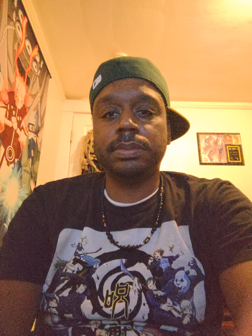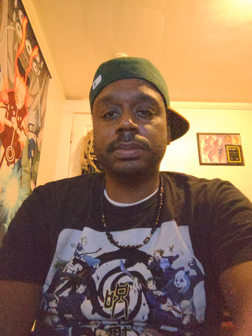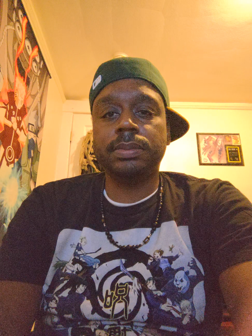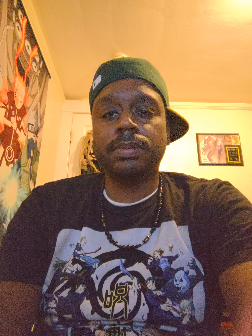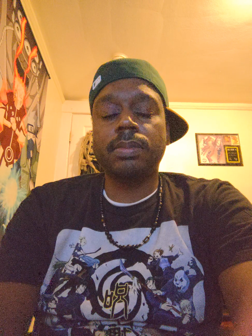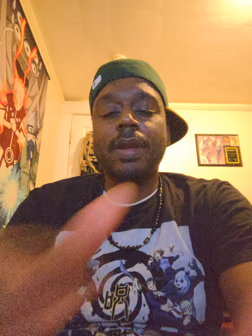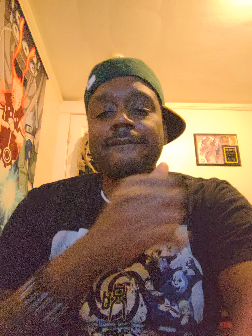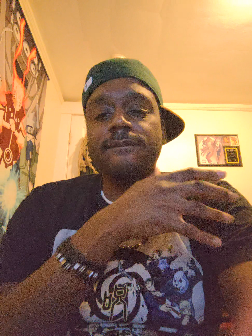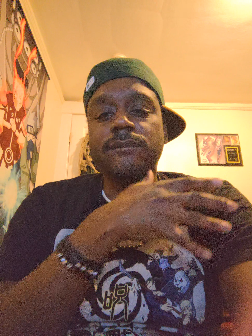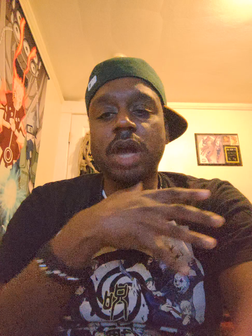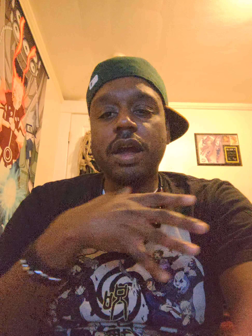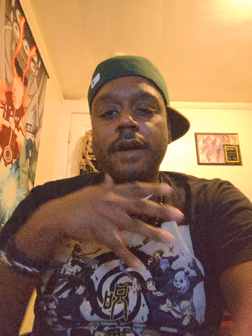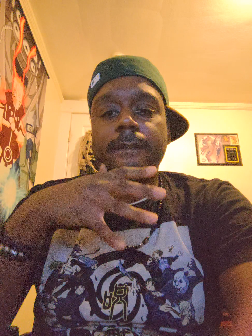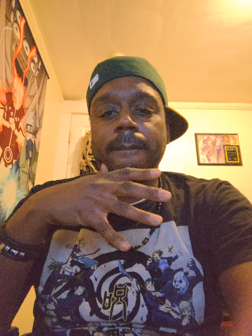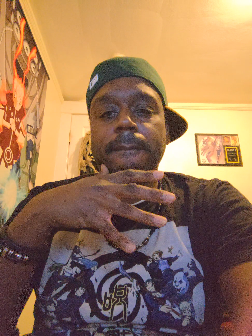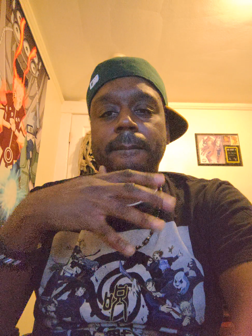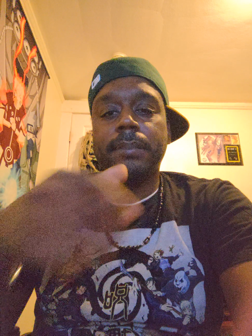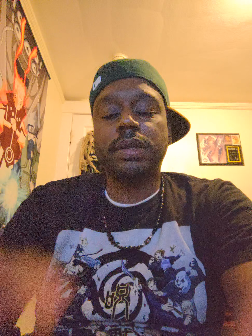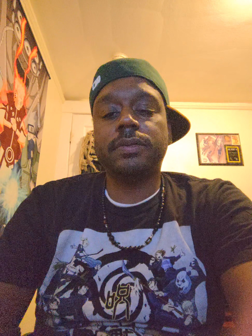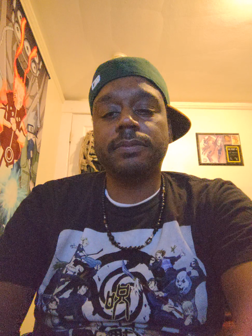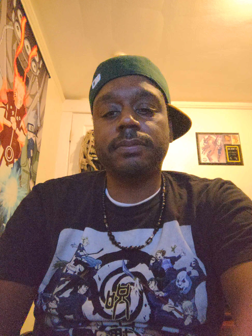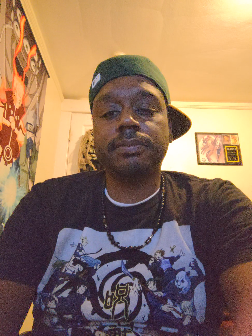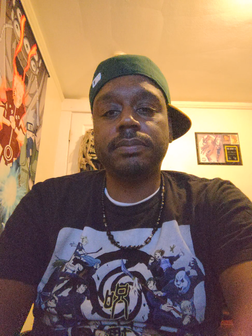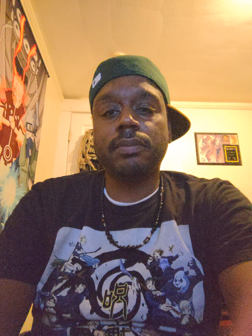farm